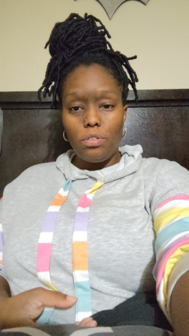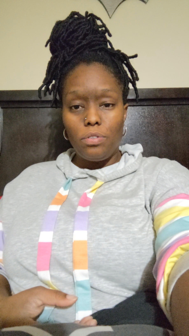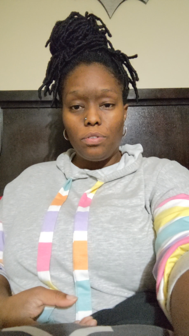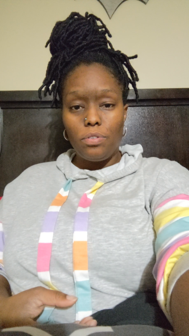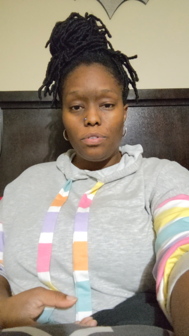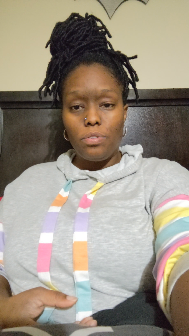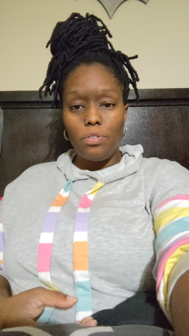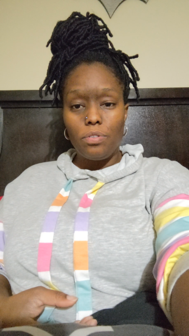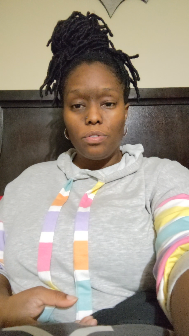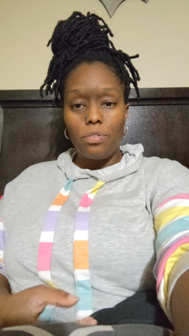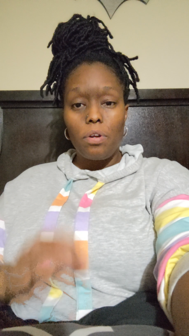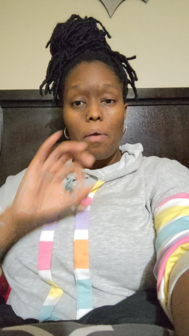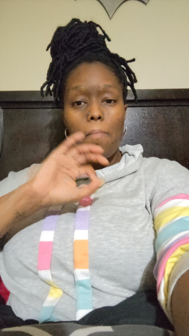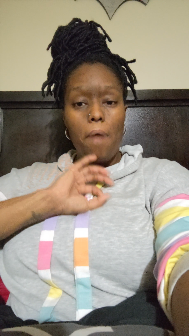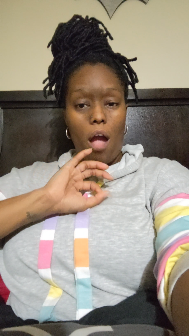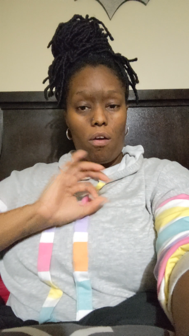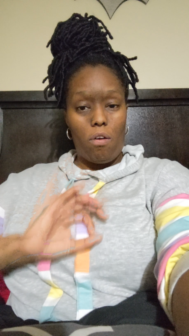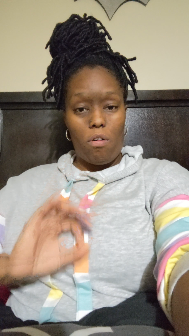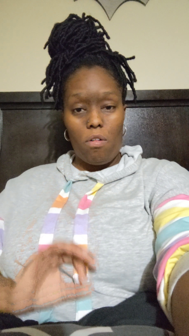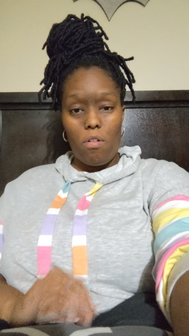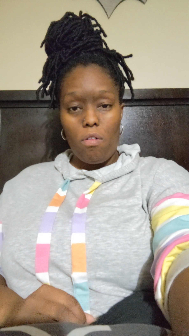button